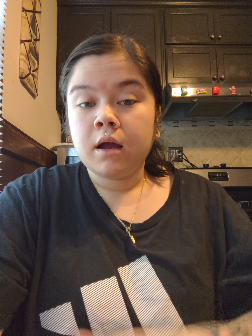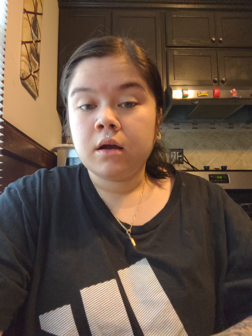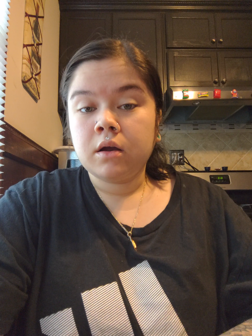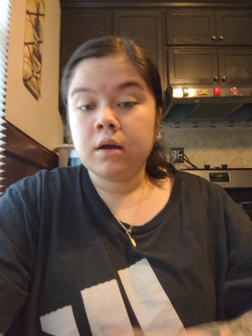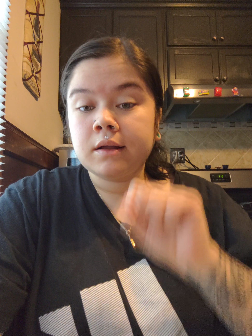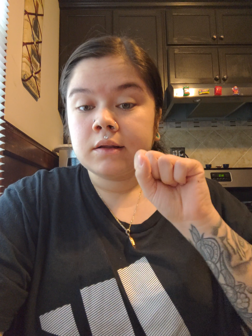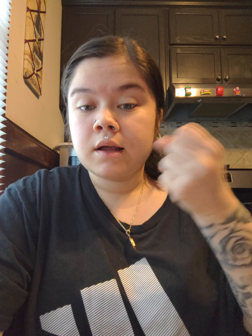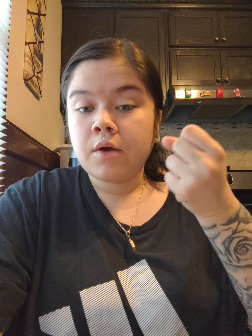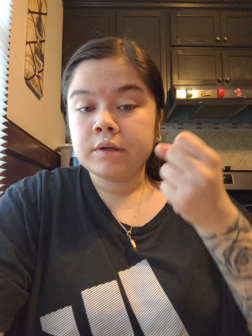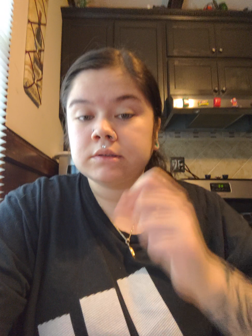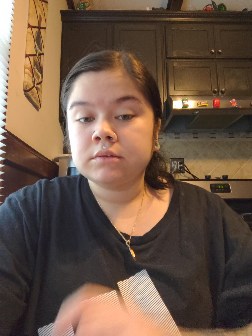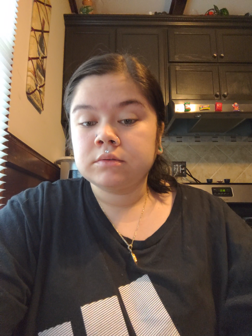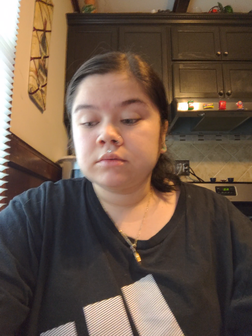carrot